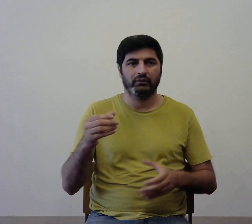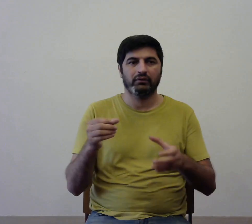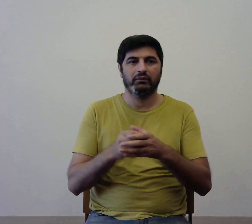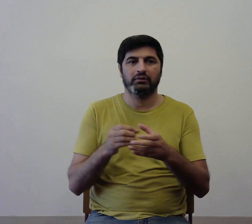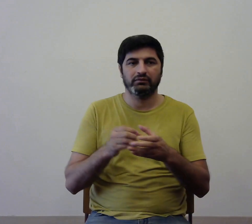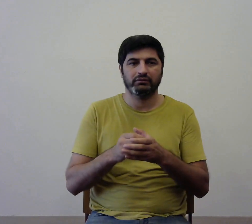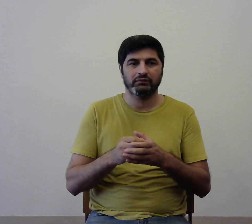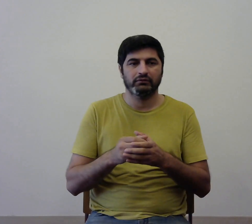komanda